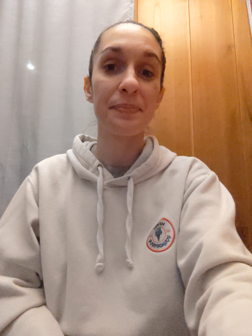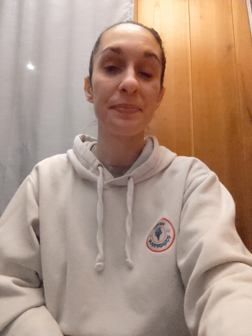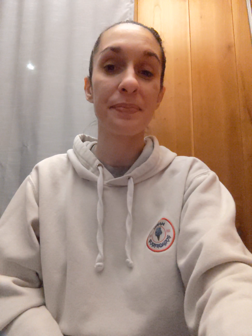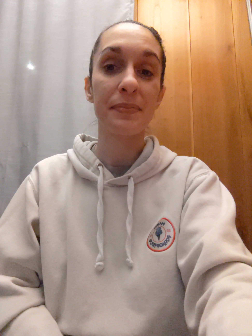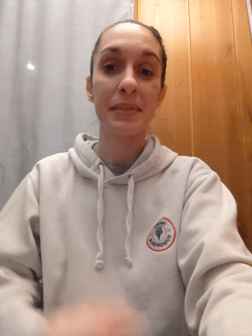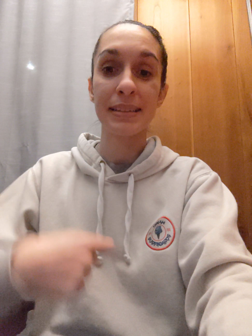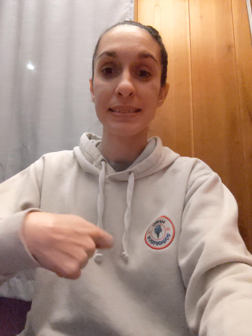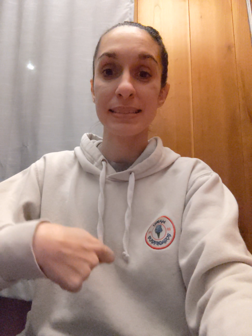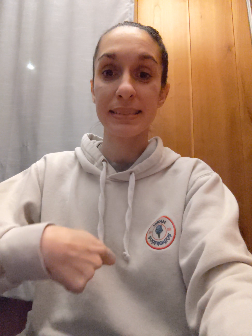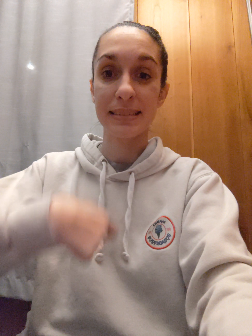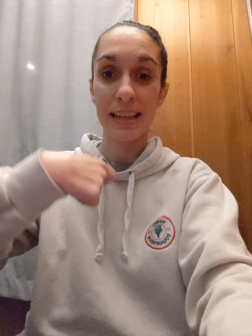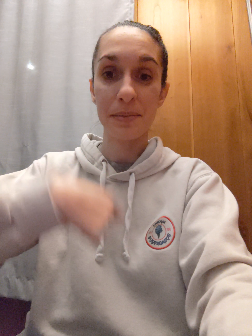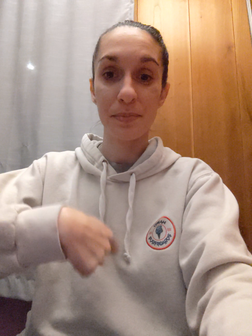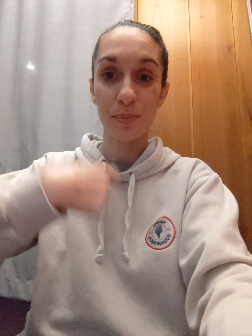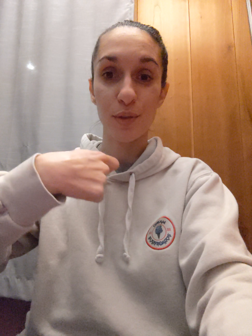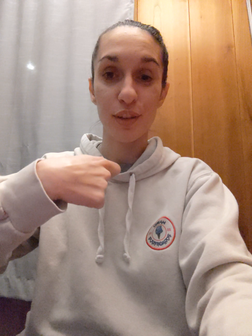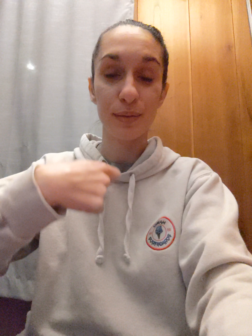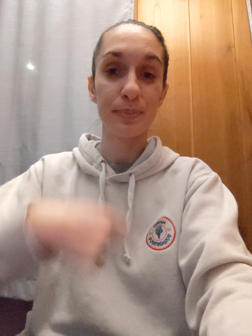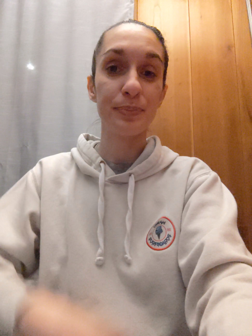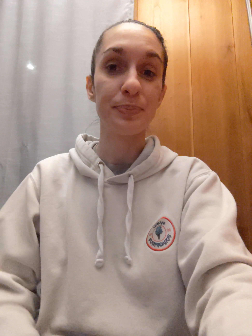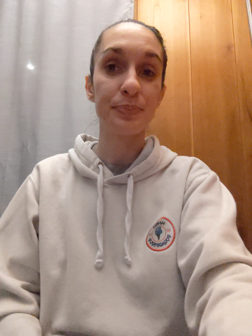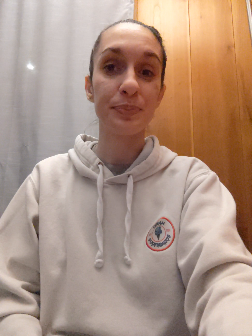zipper